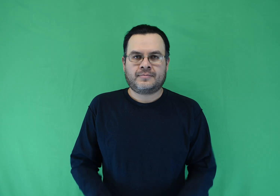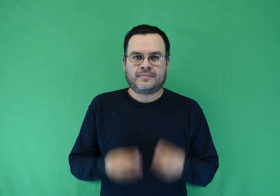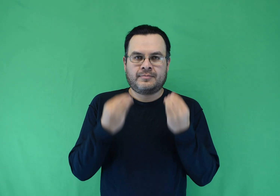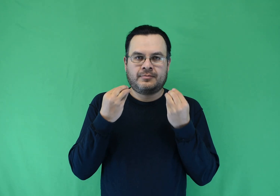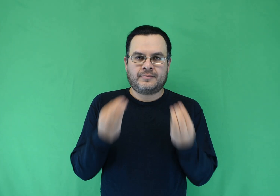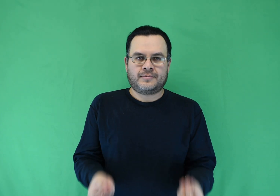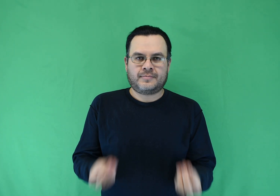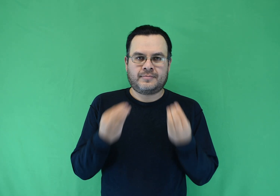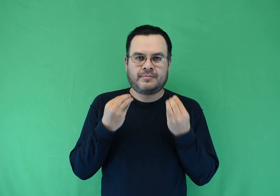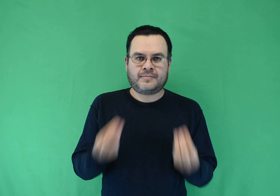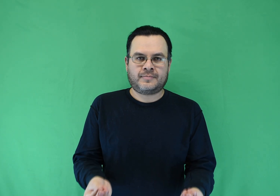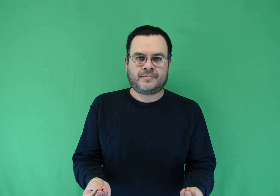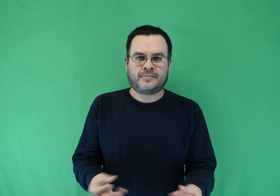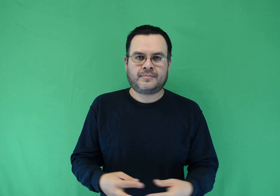mucho